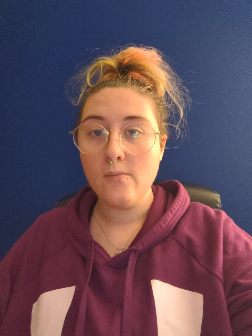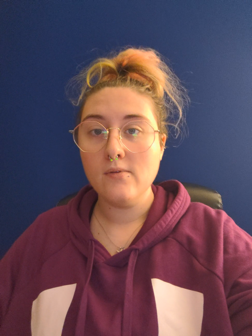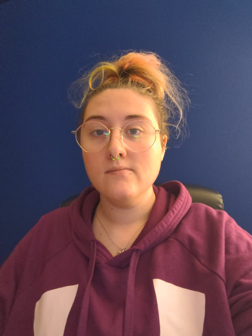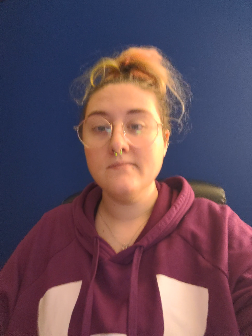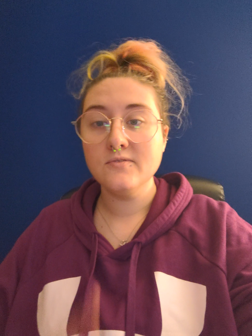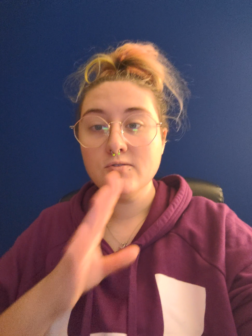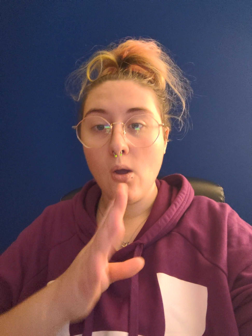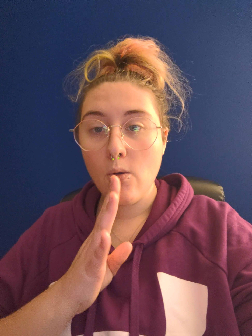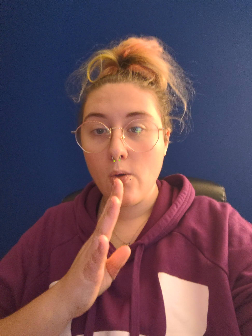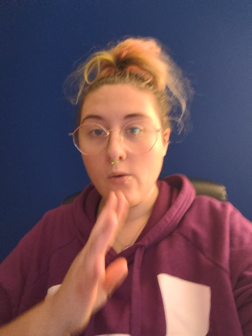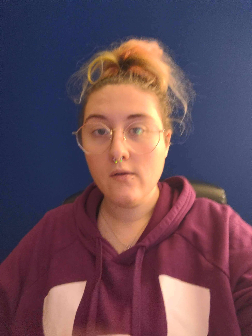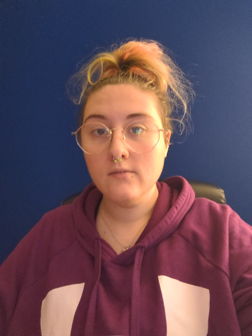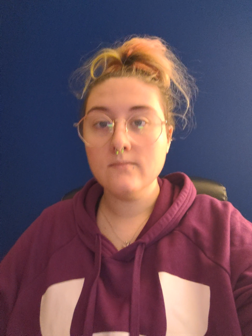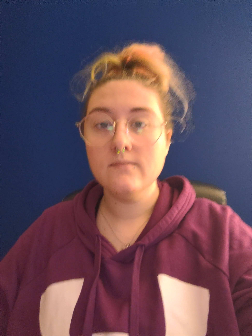talk